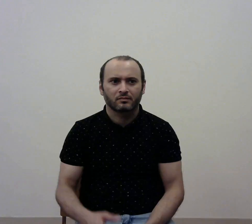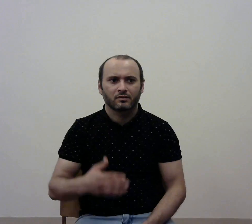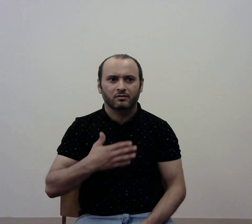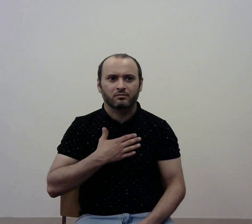mən